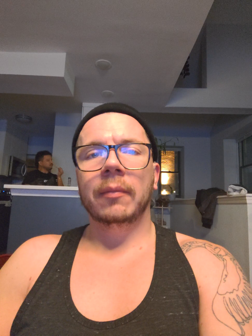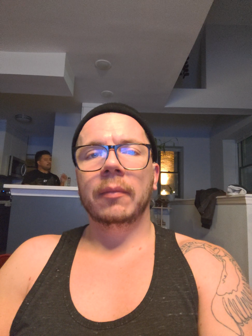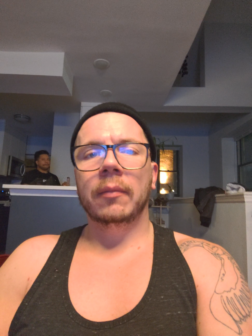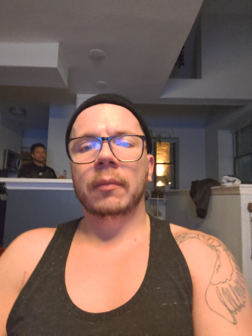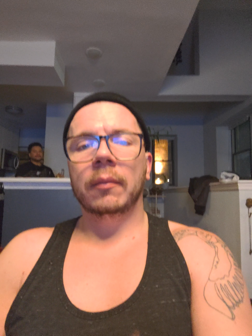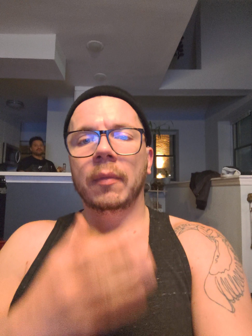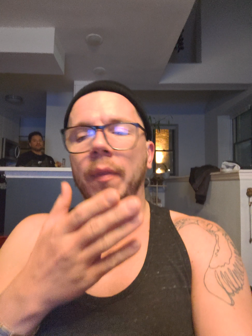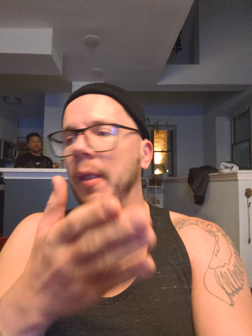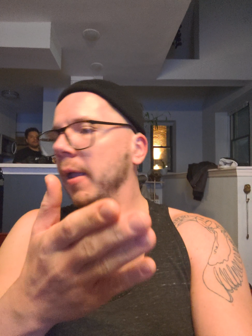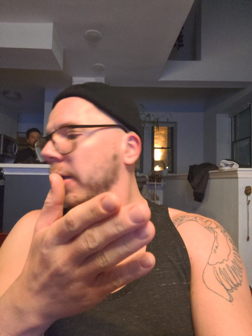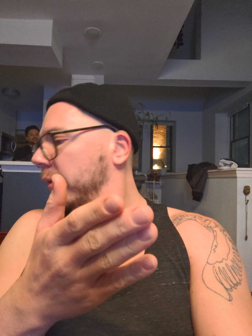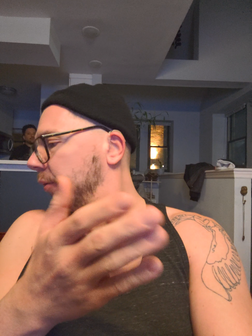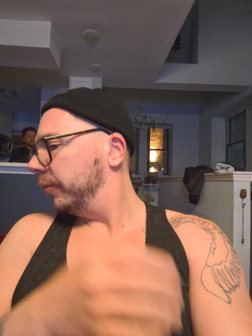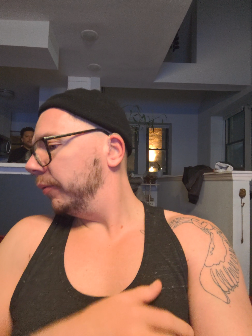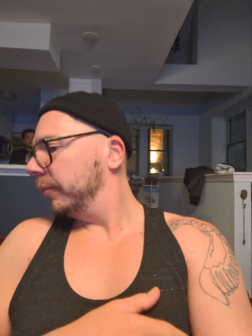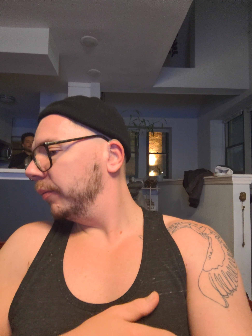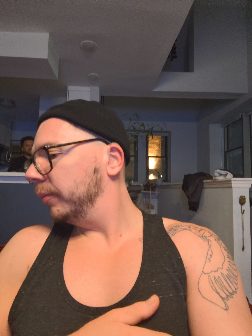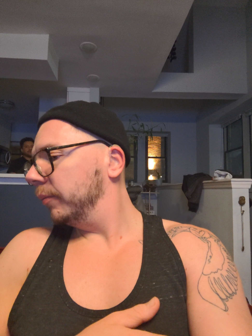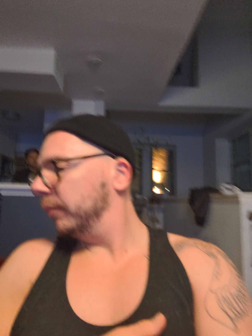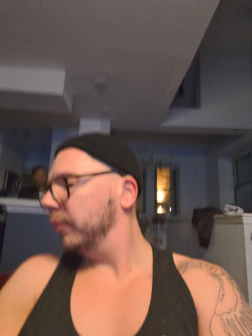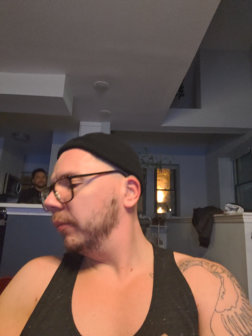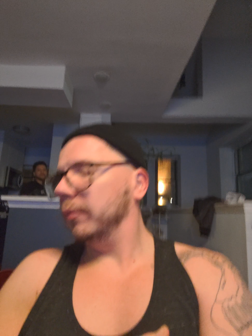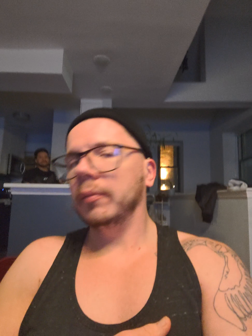there